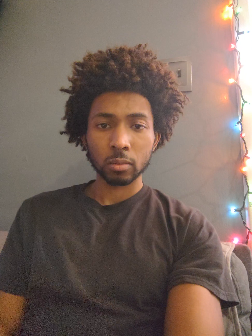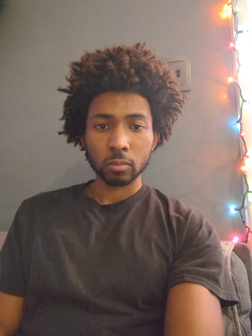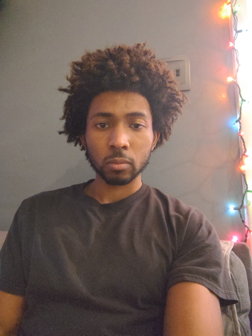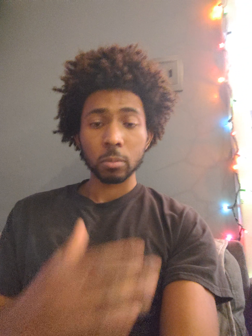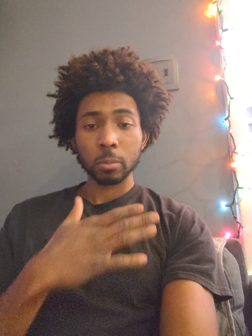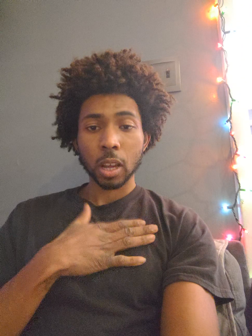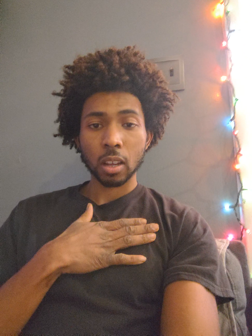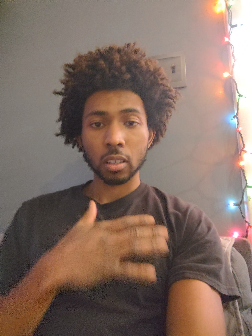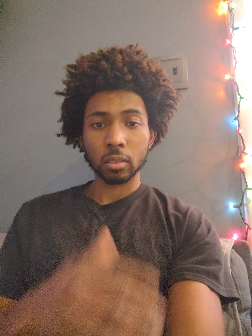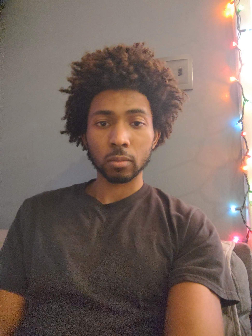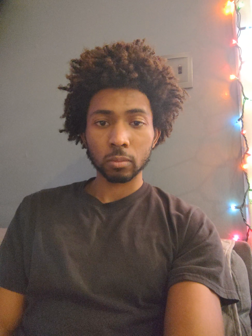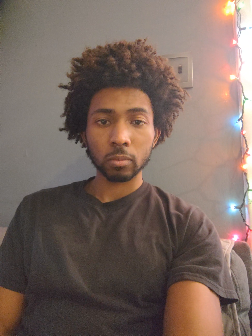my